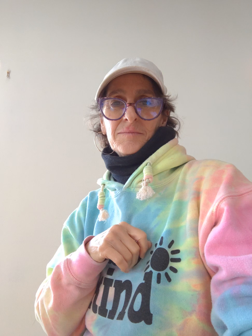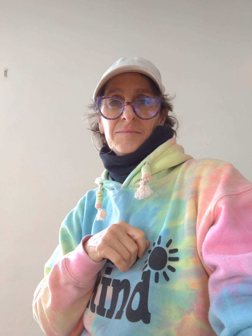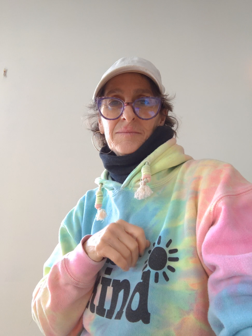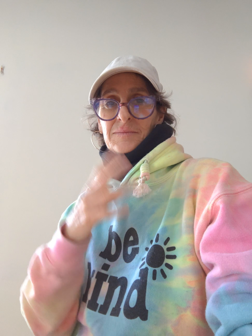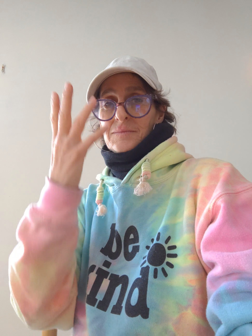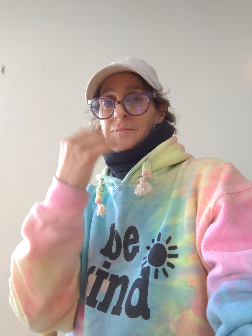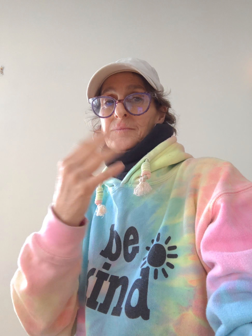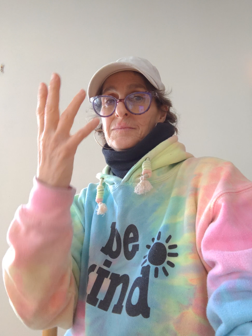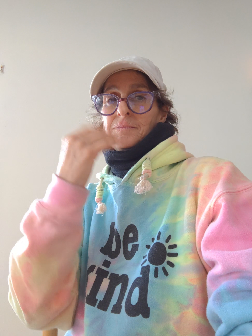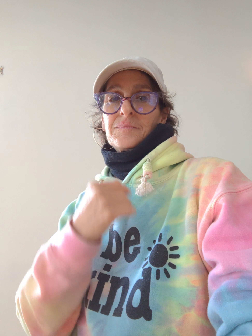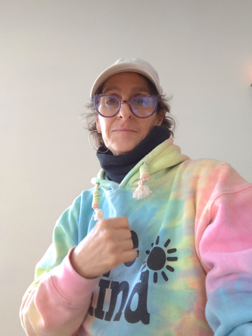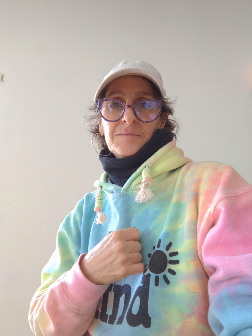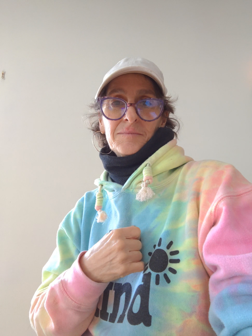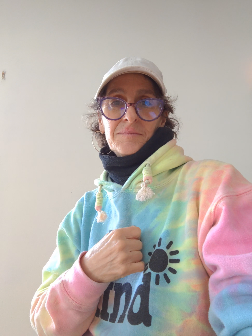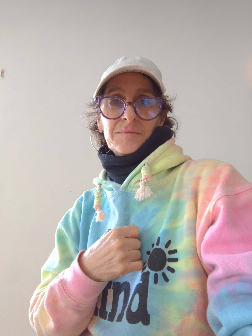sleepy